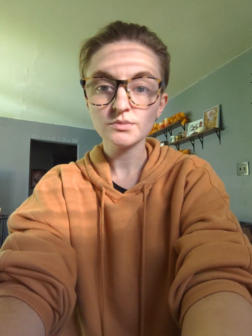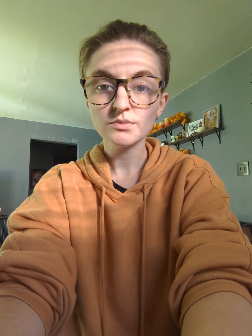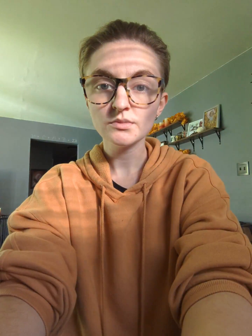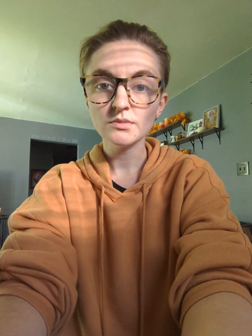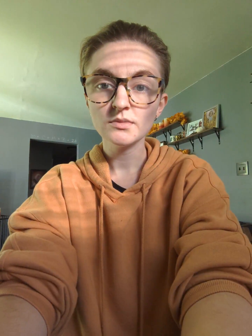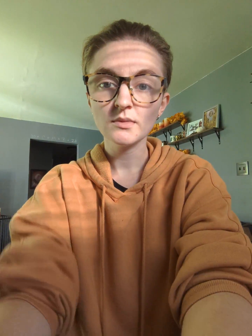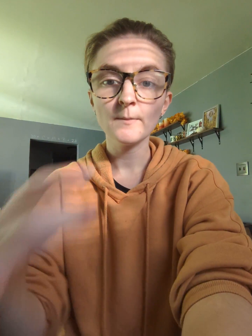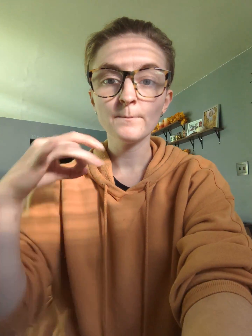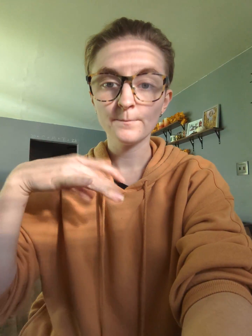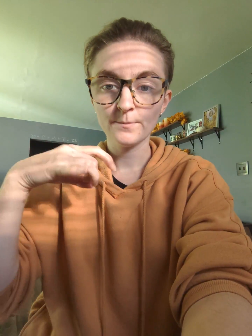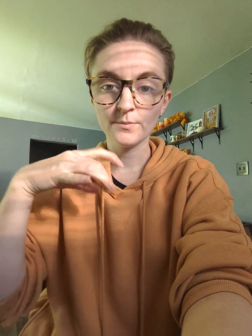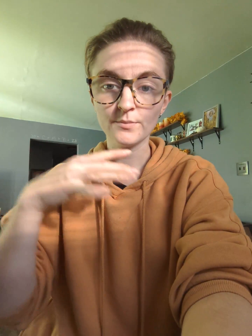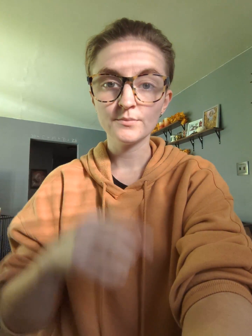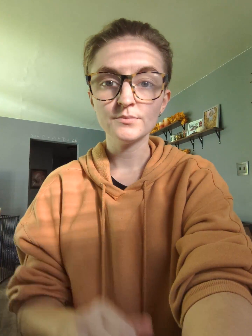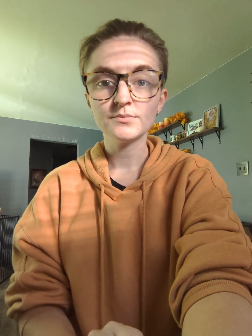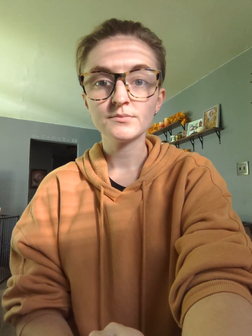pumpkin